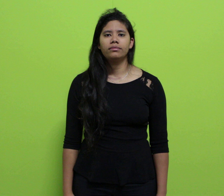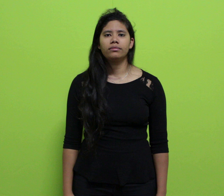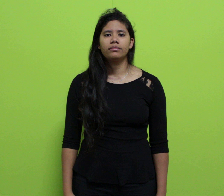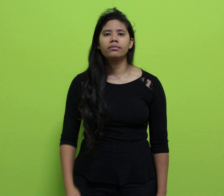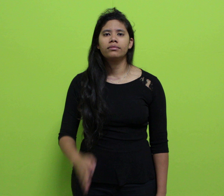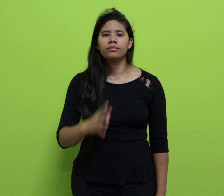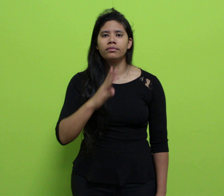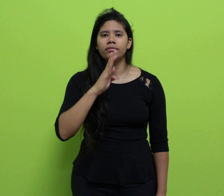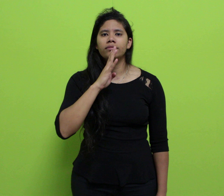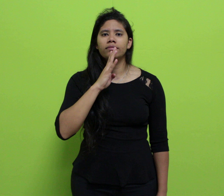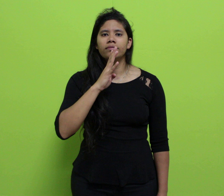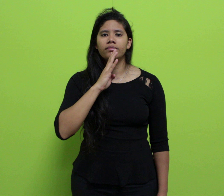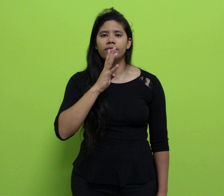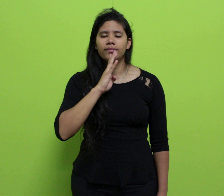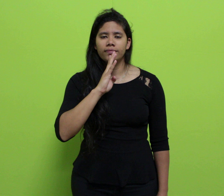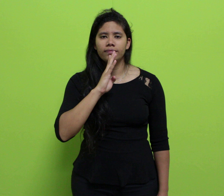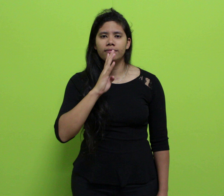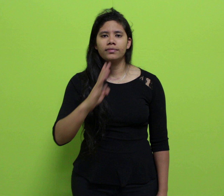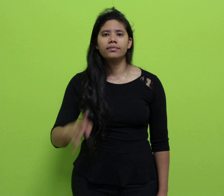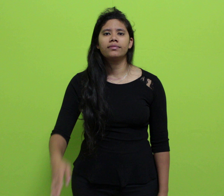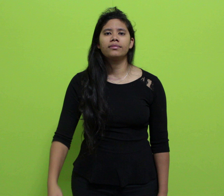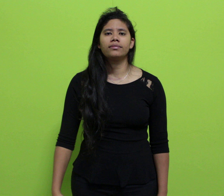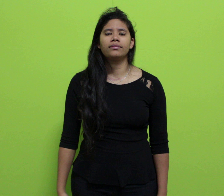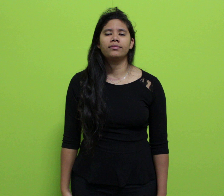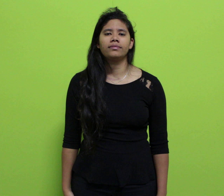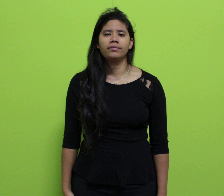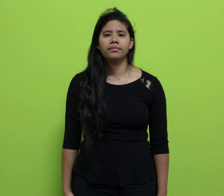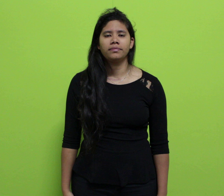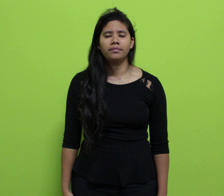conhecer